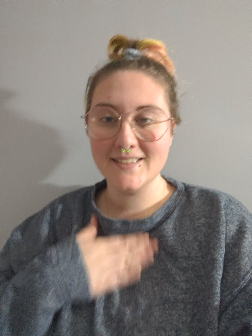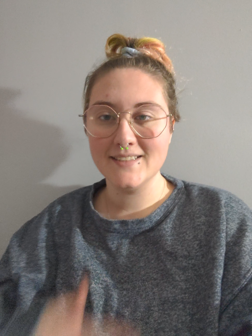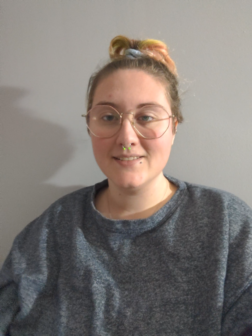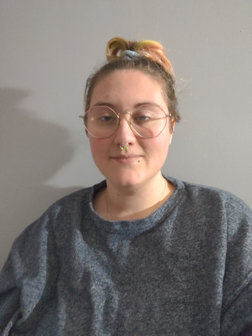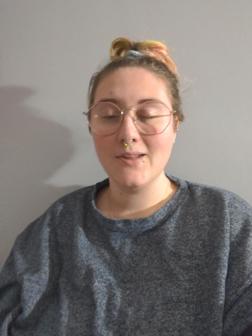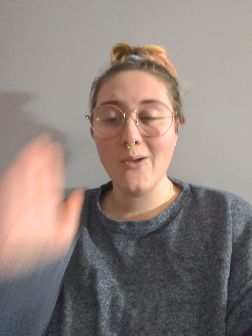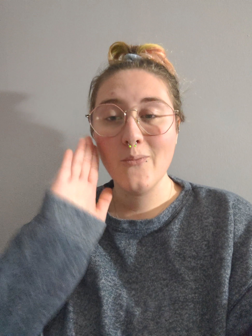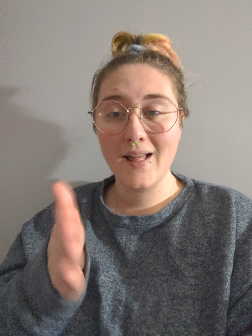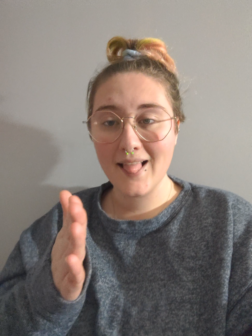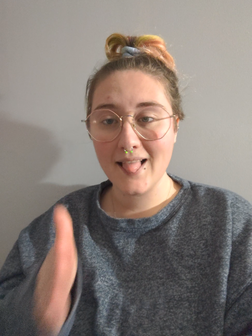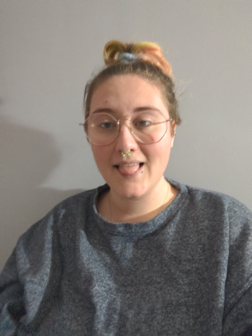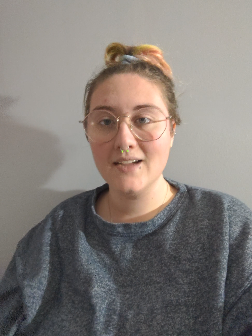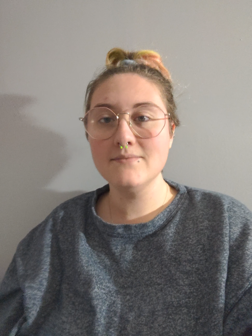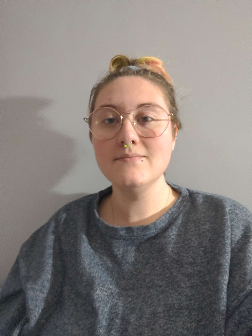will